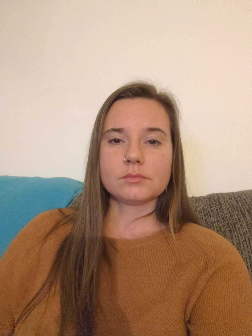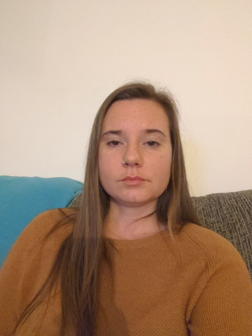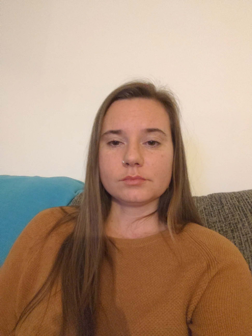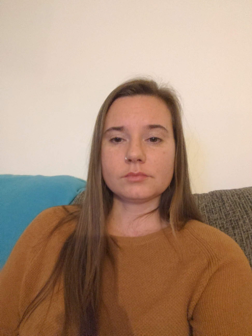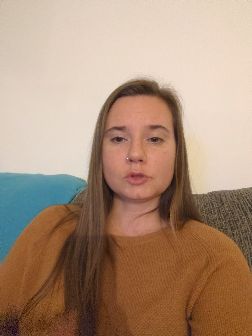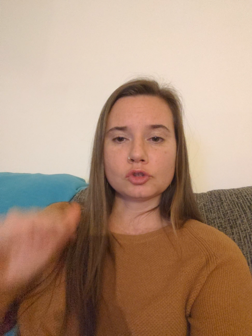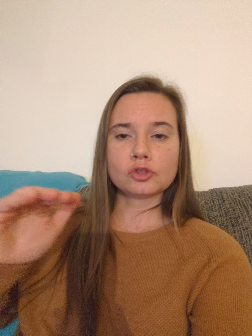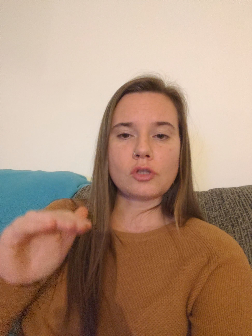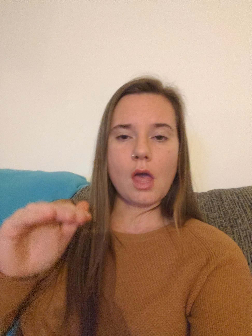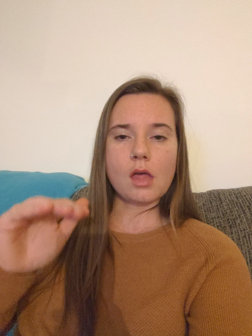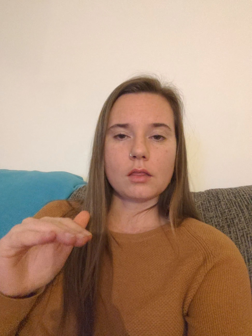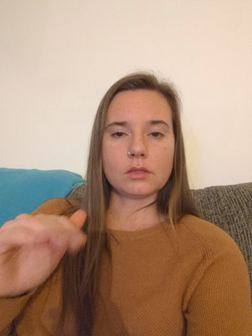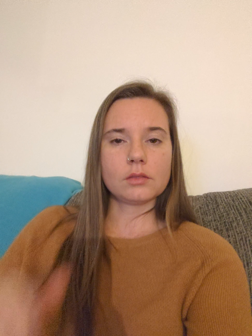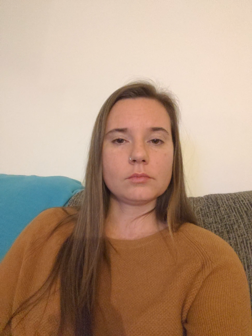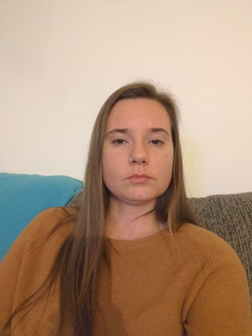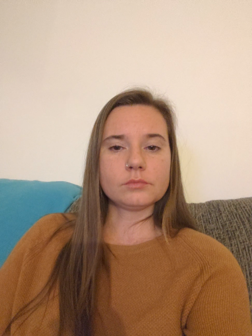child